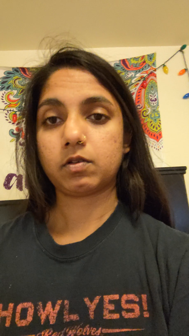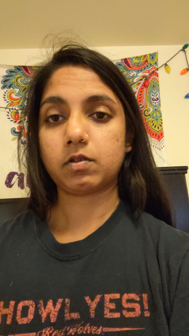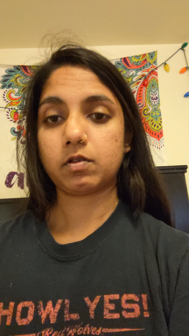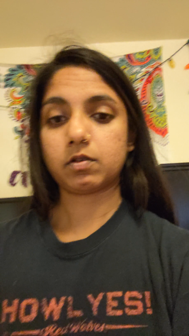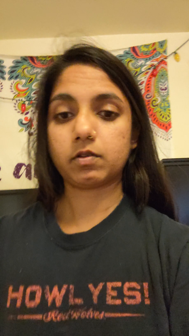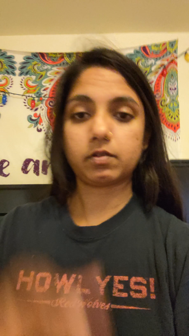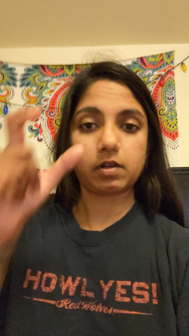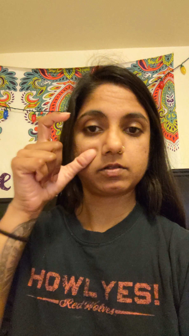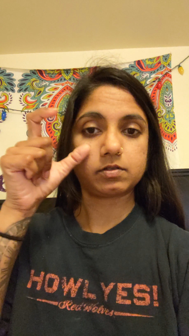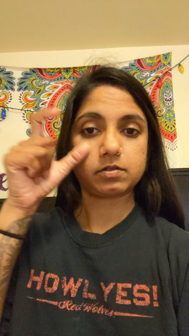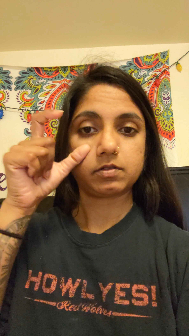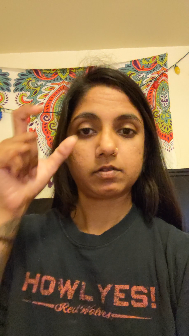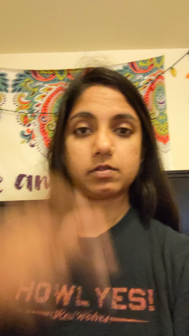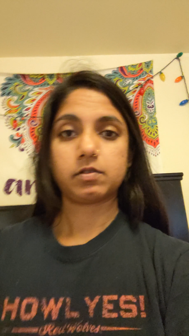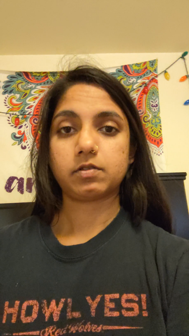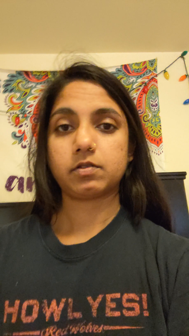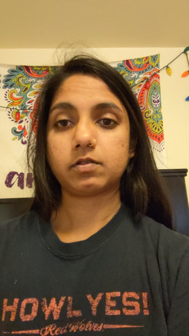glasses